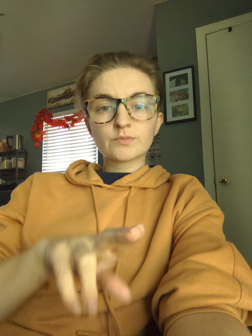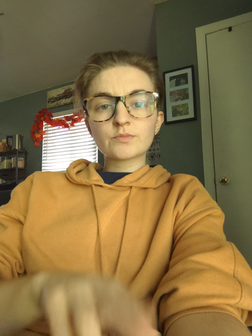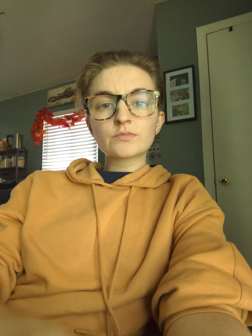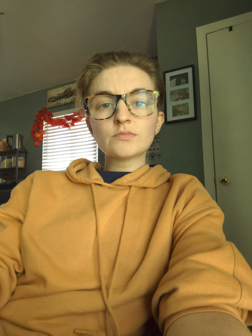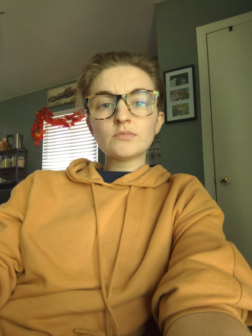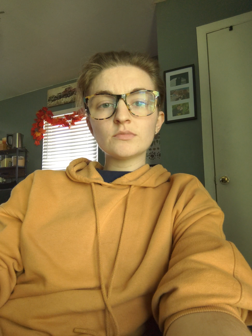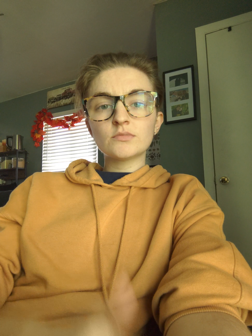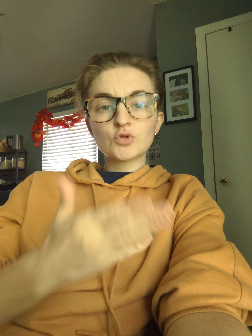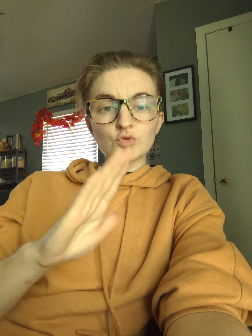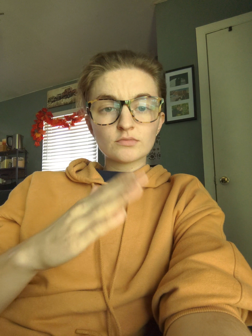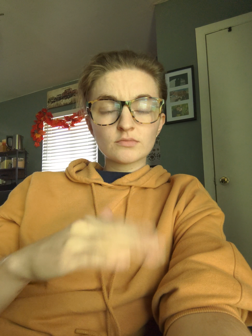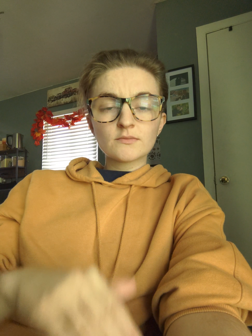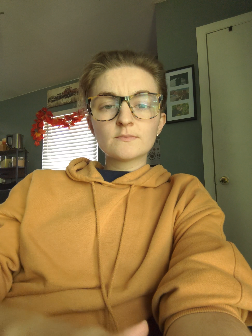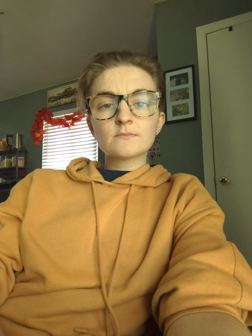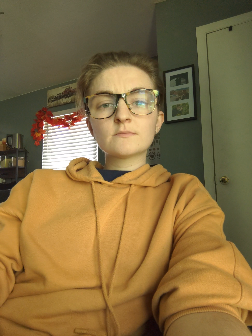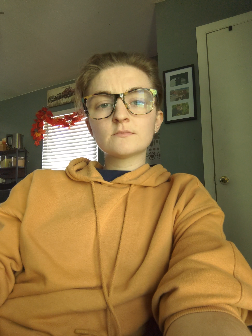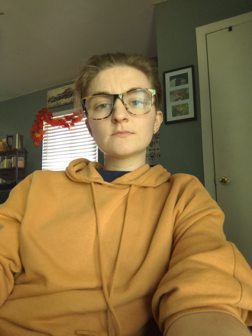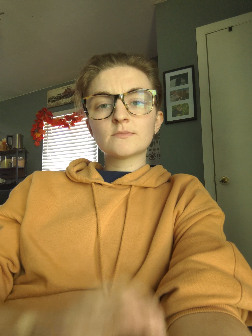cook